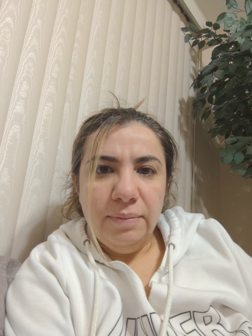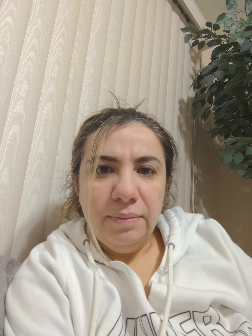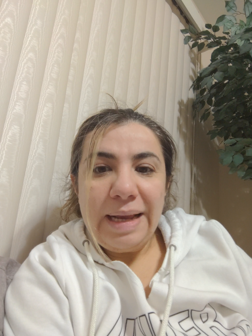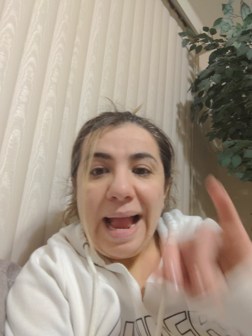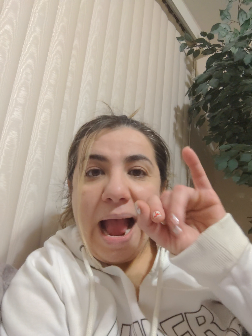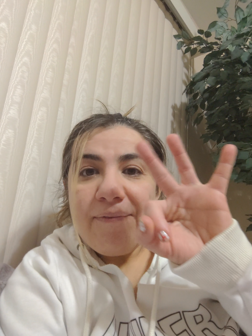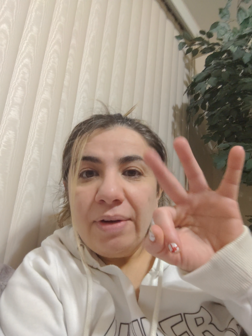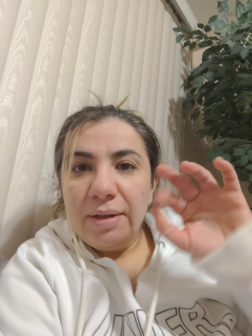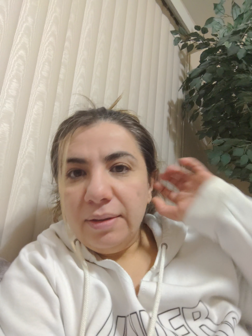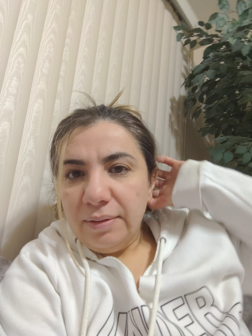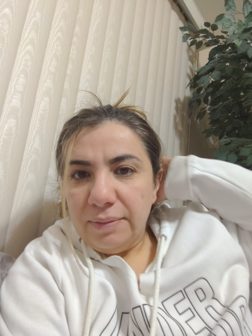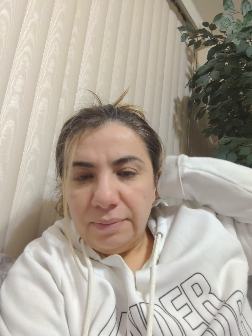if